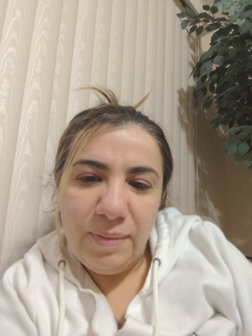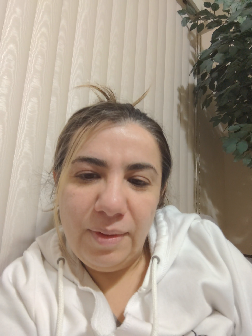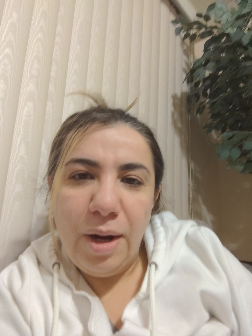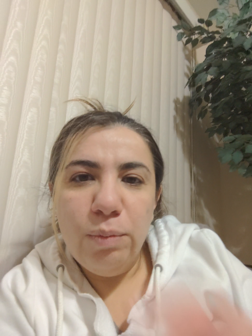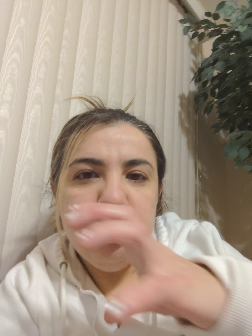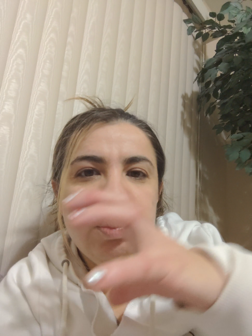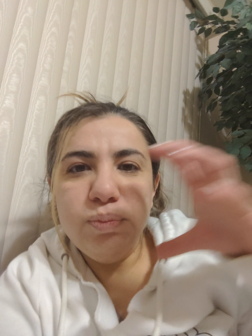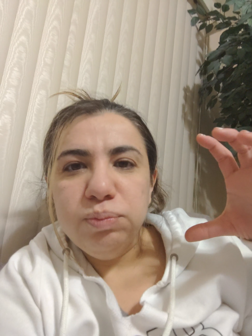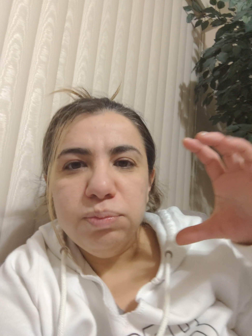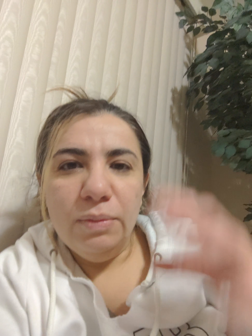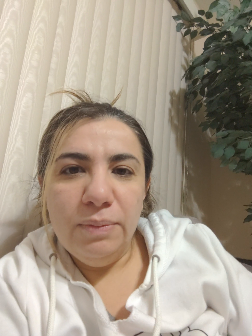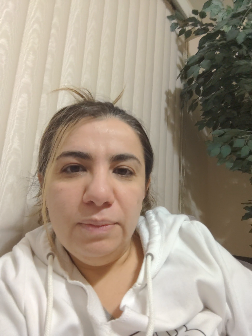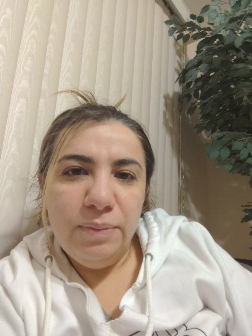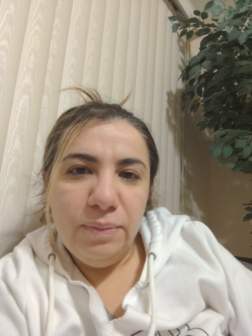balloon